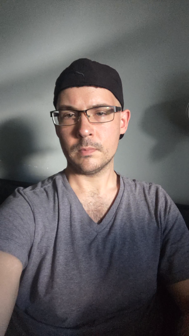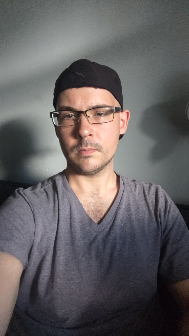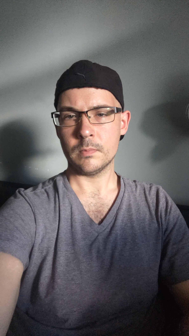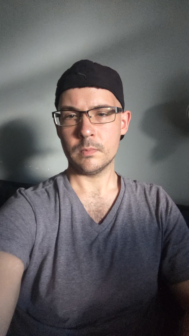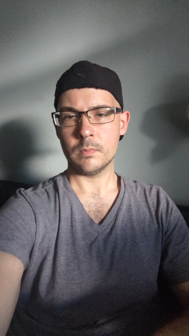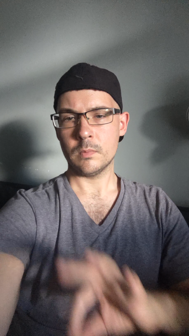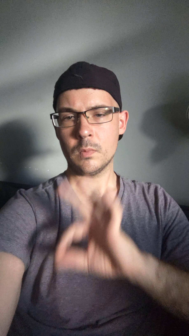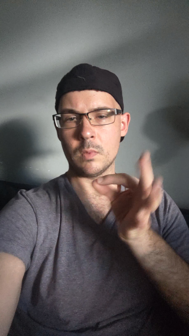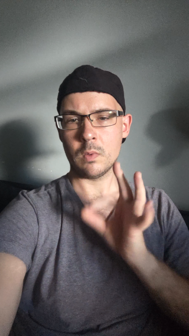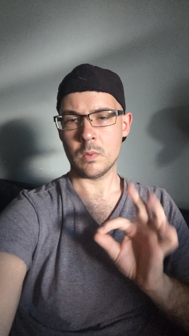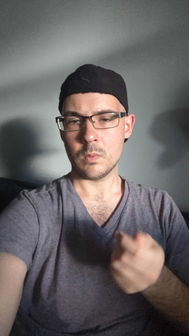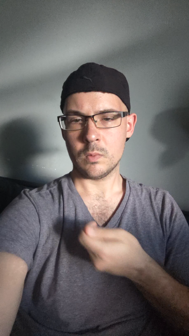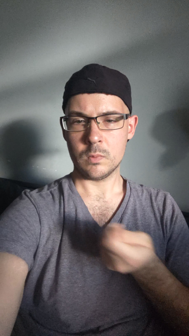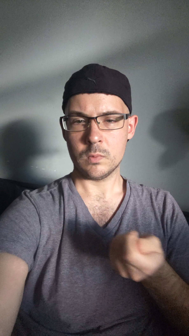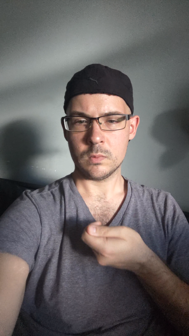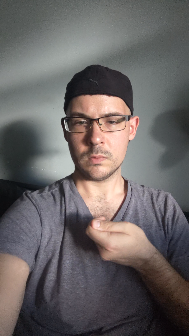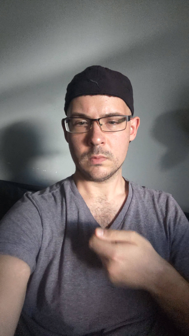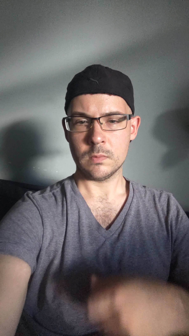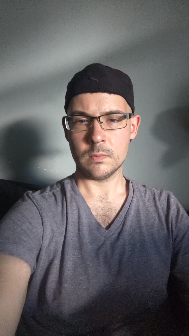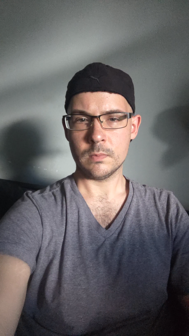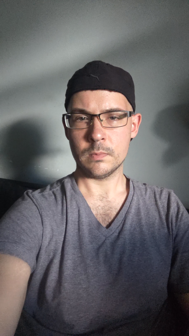hose